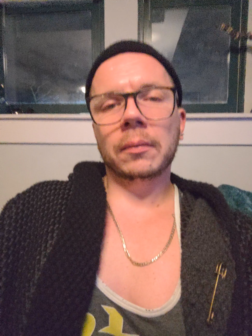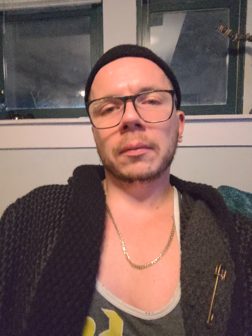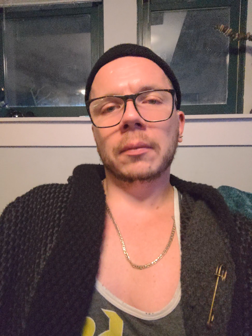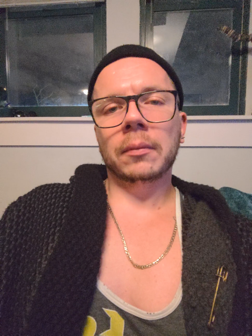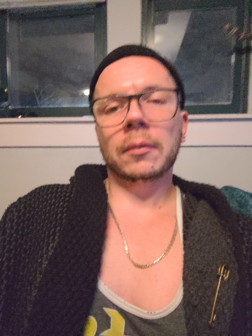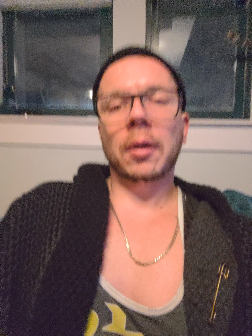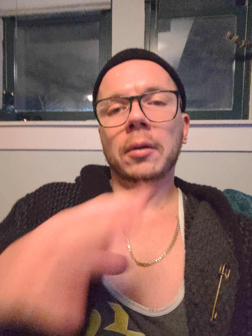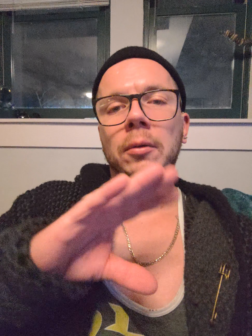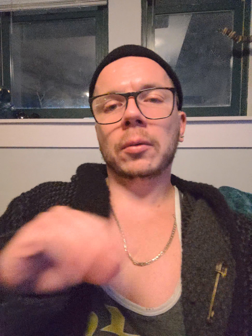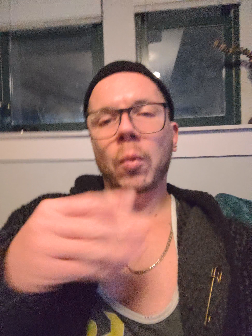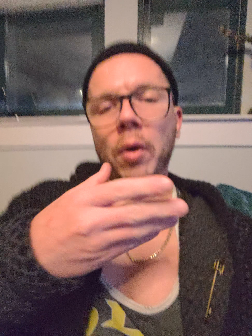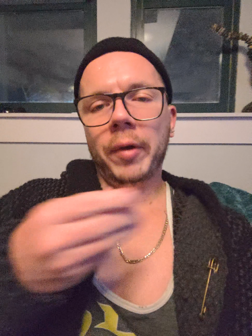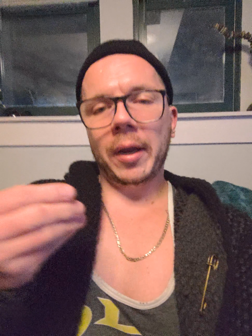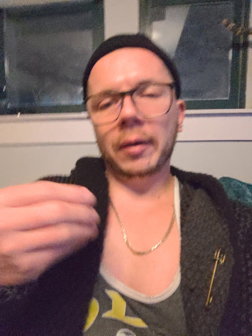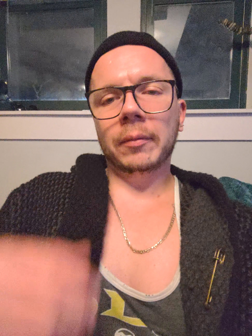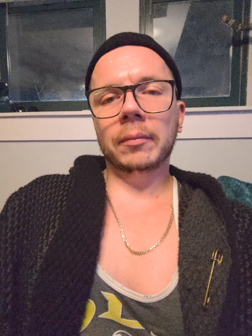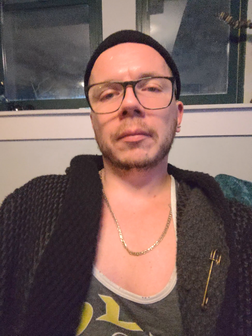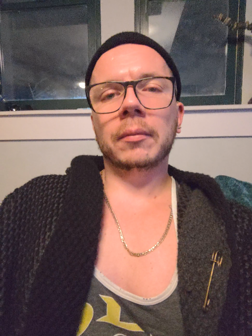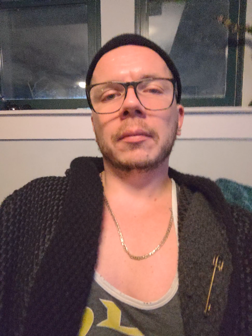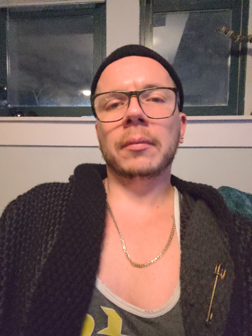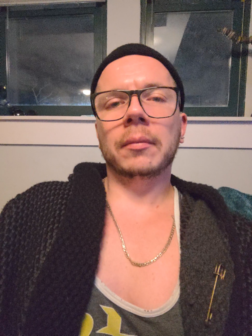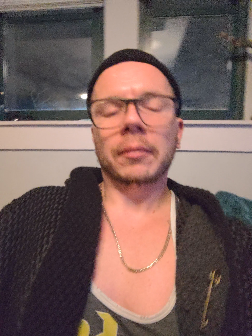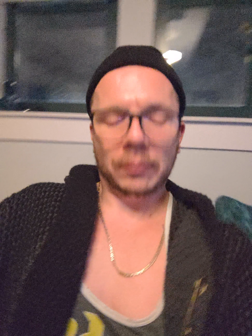story